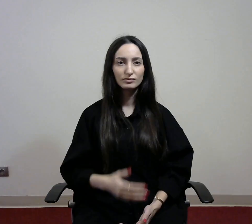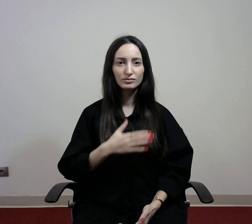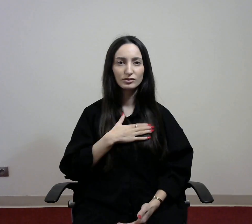mənim